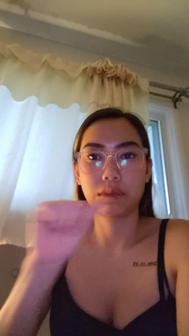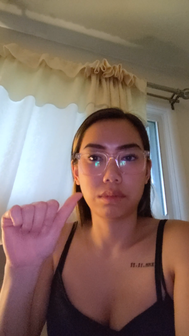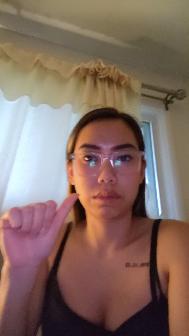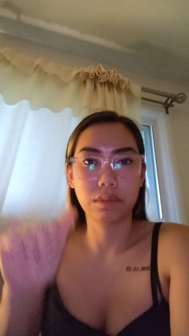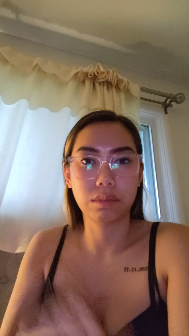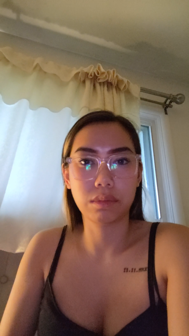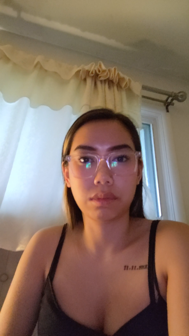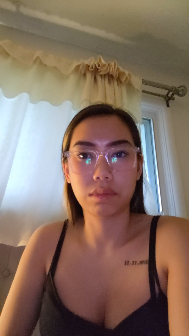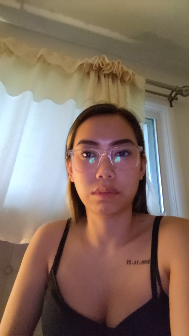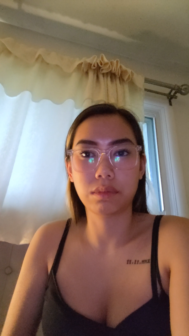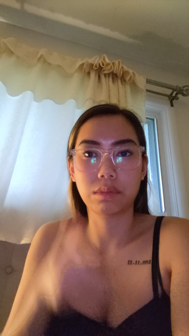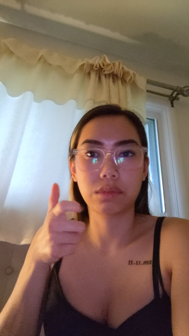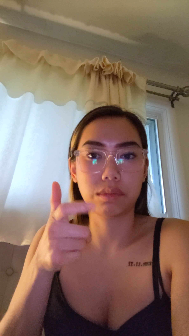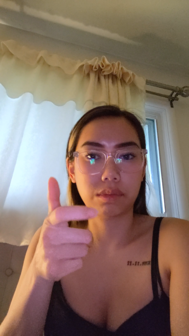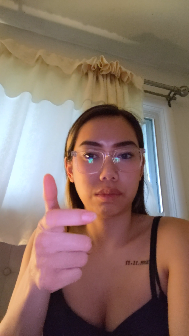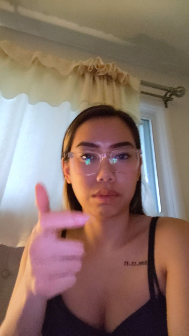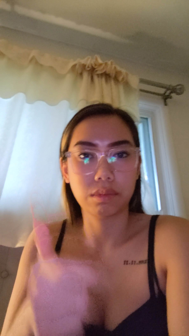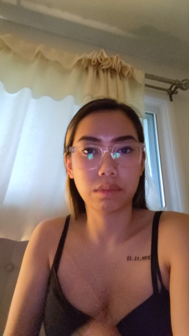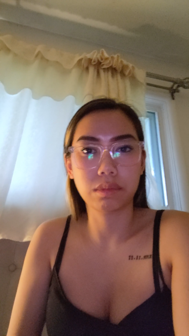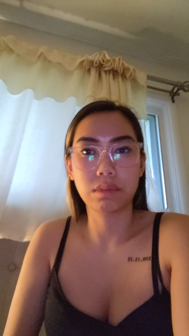run